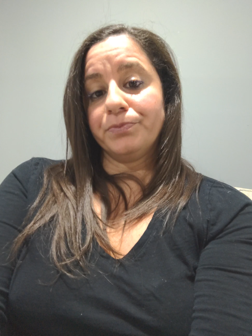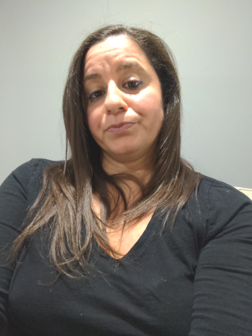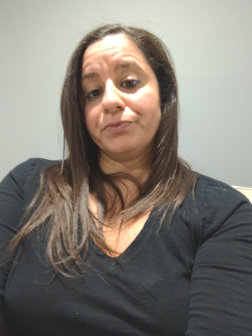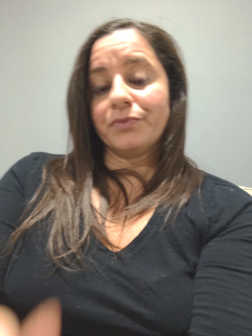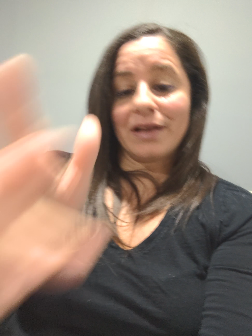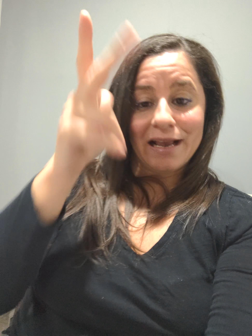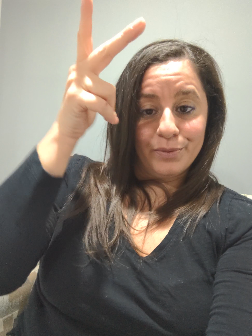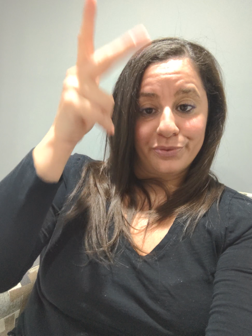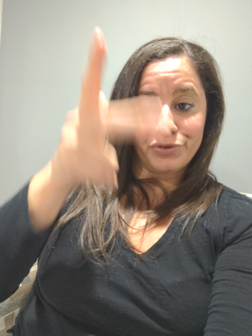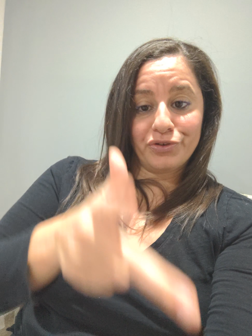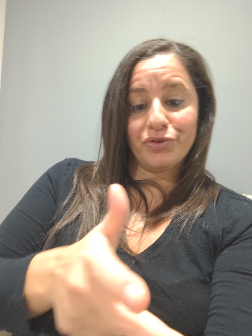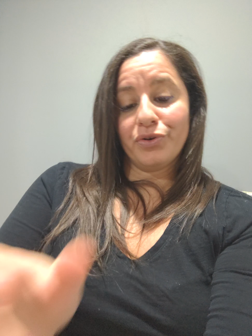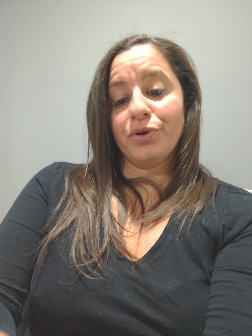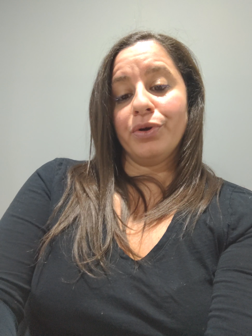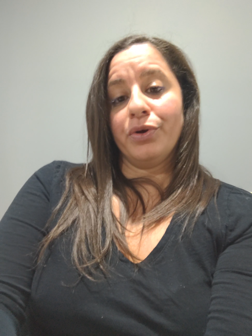helicopter